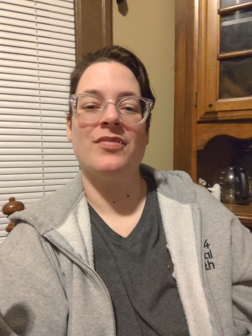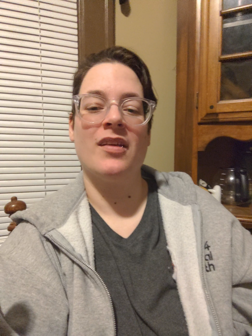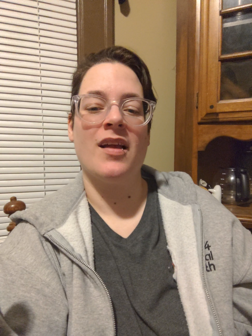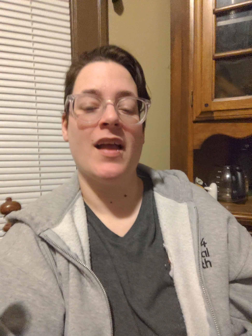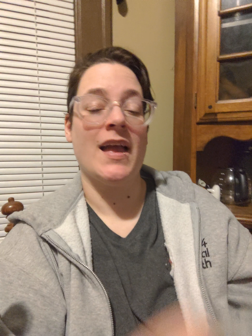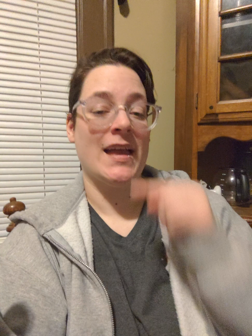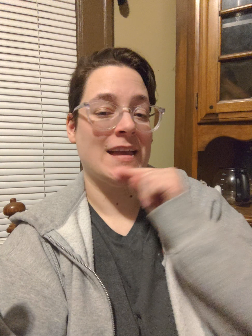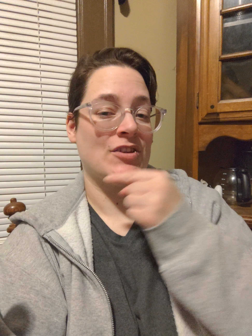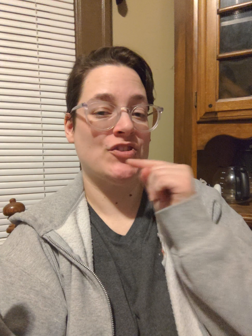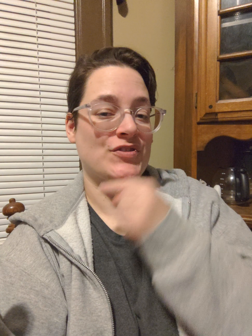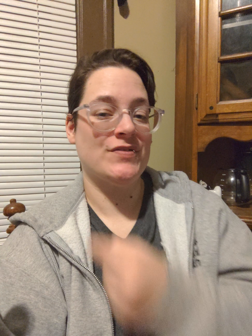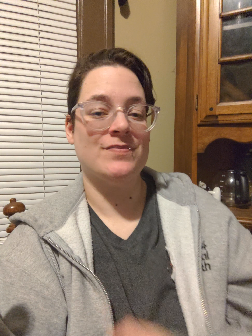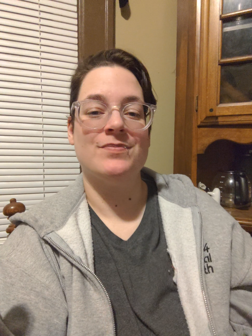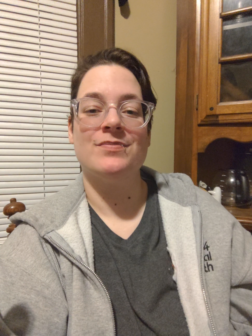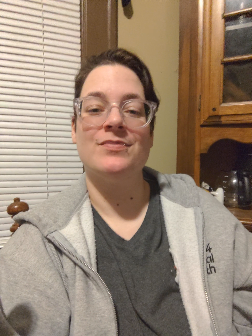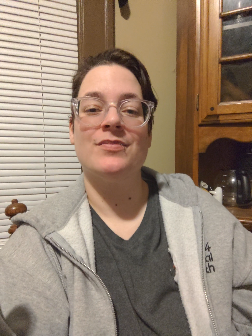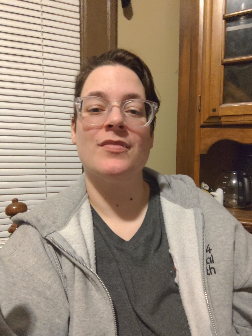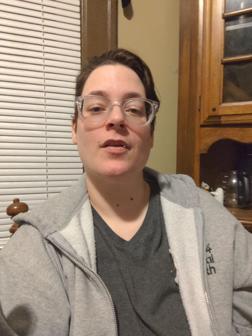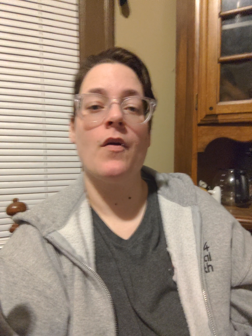carrot